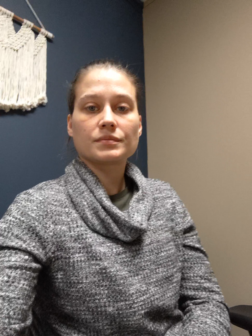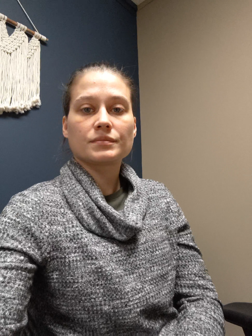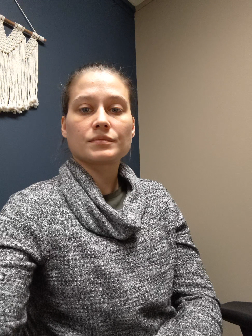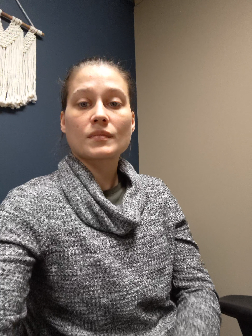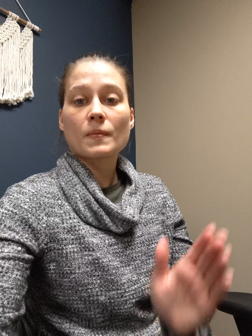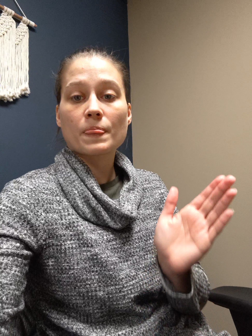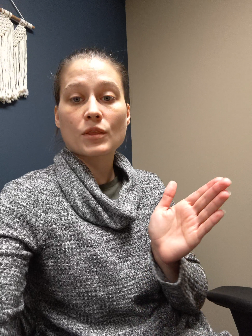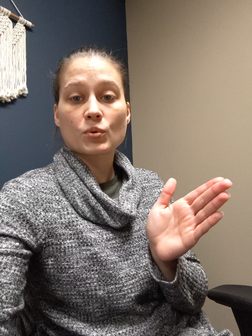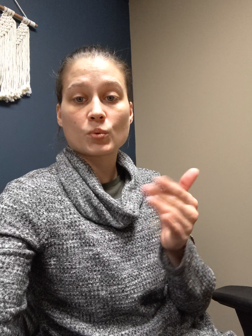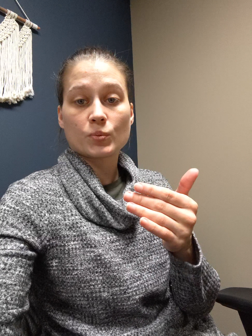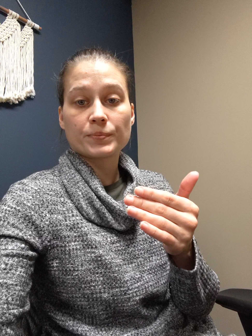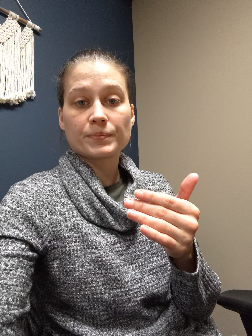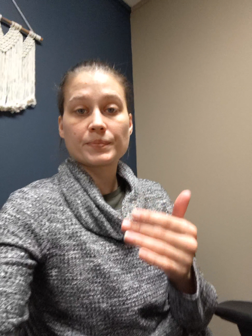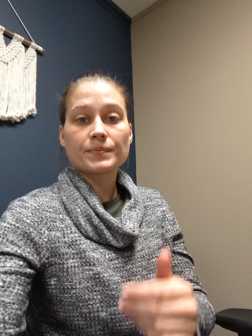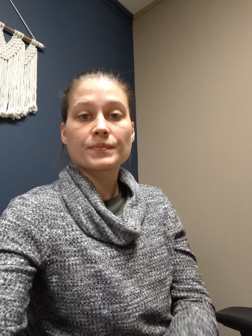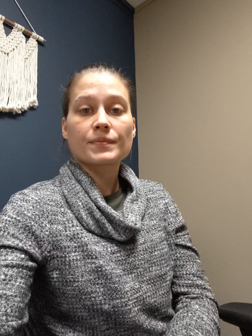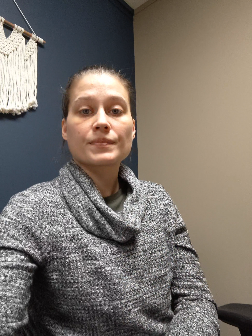room